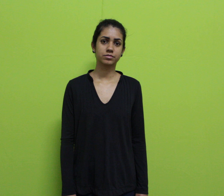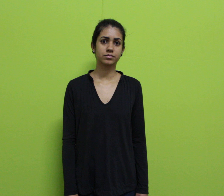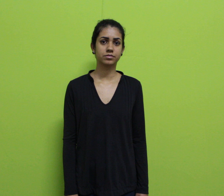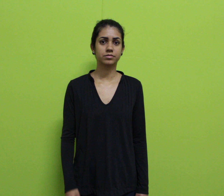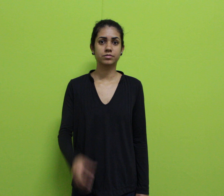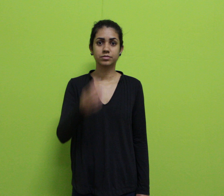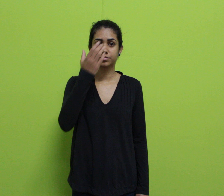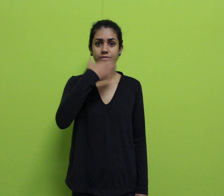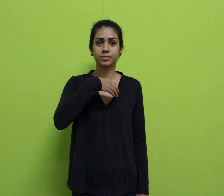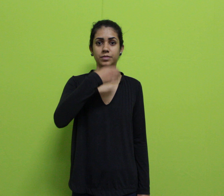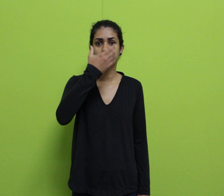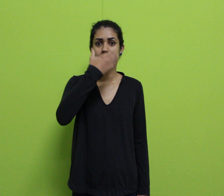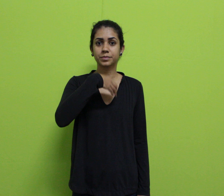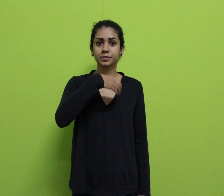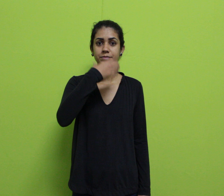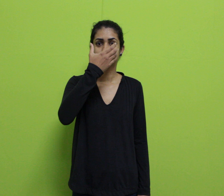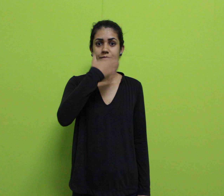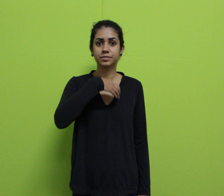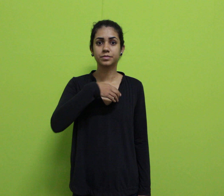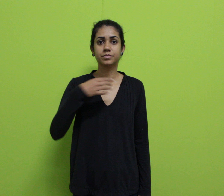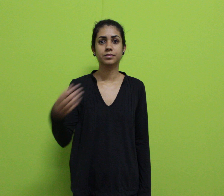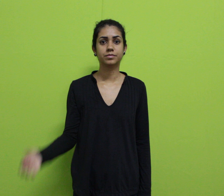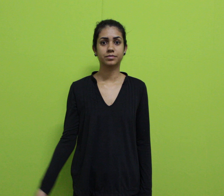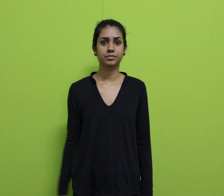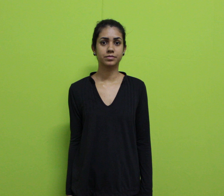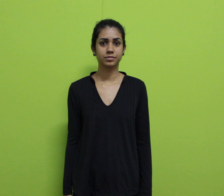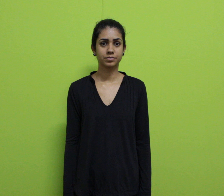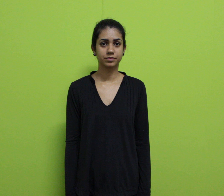maçã